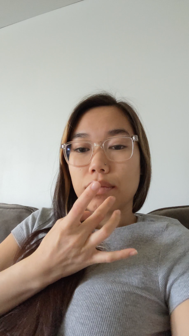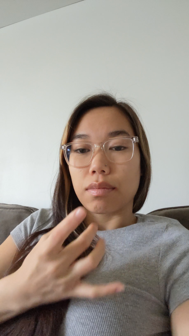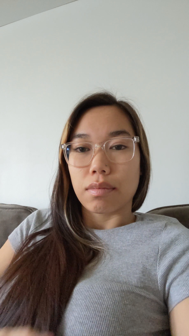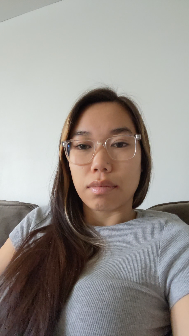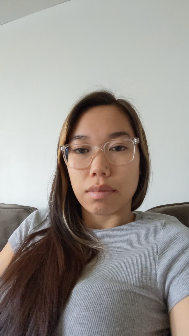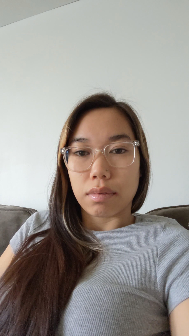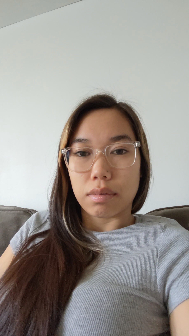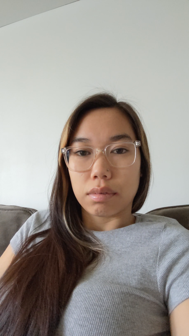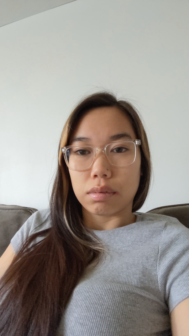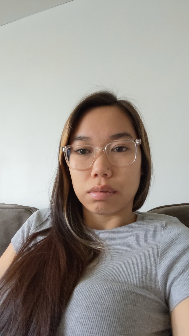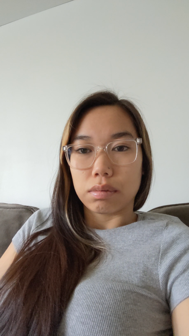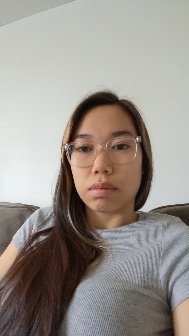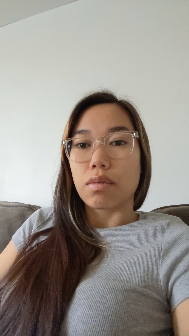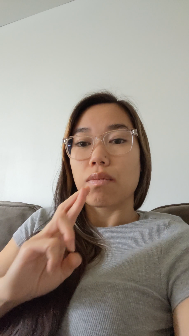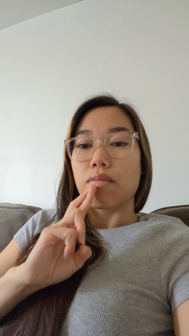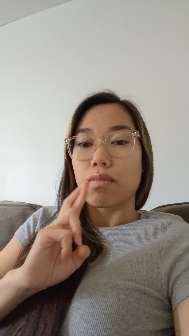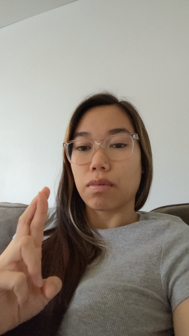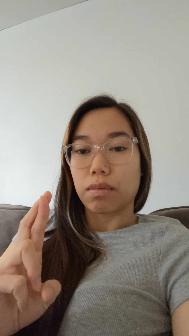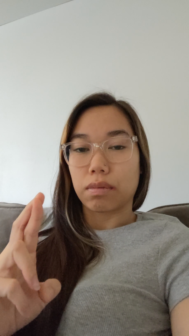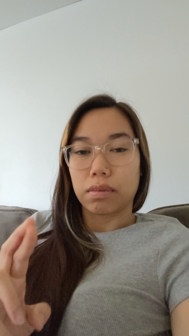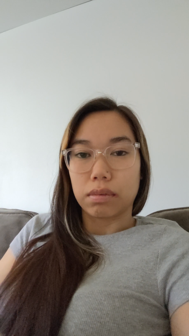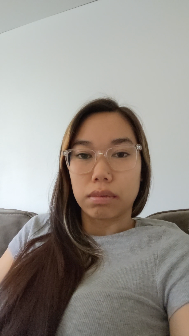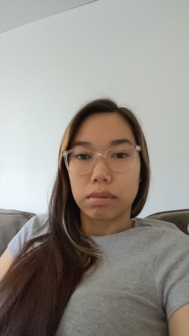are